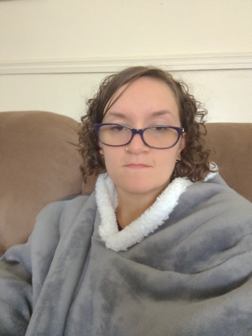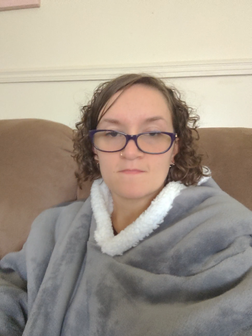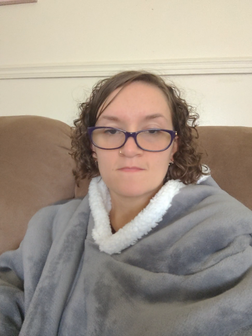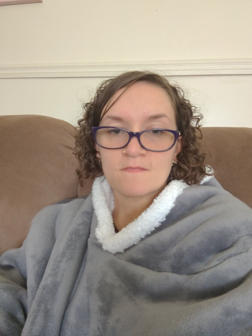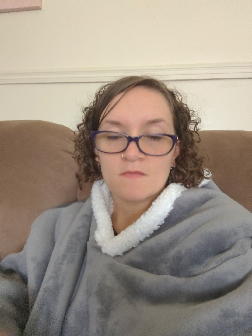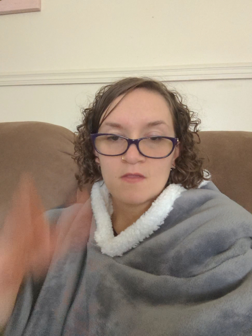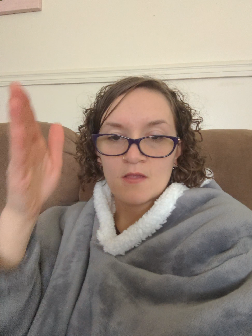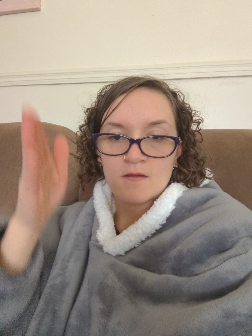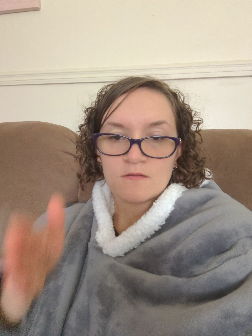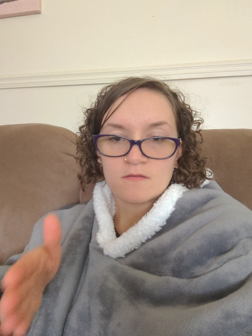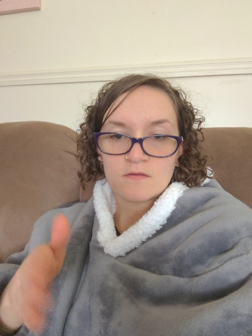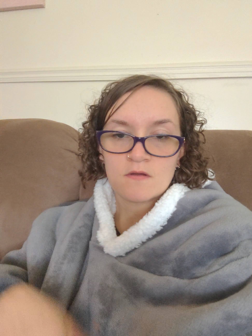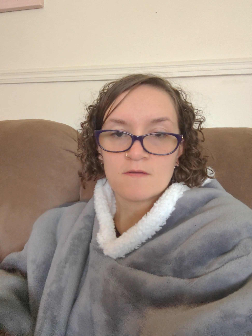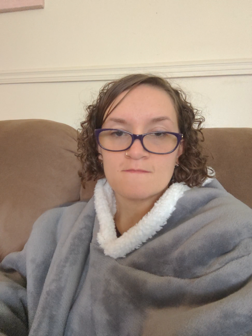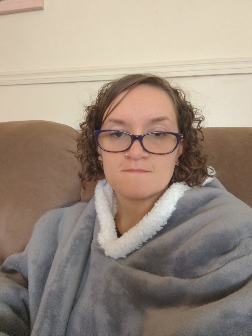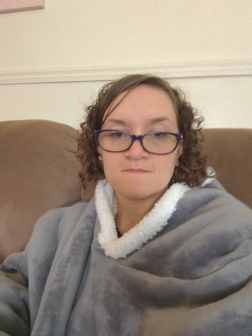person